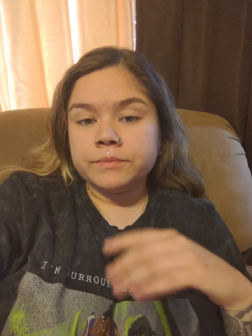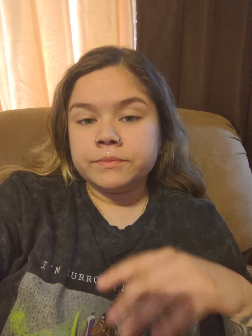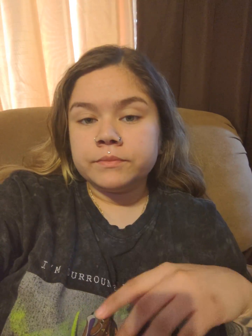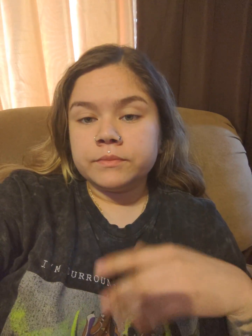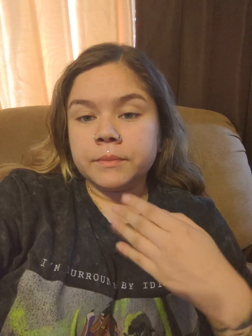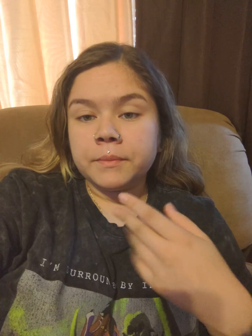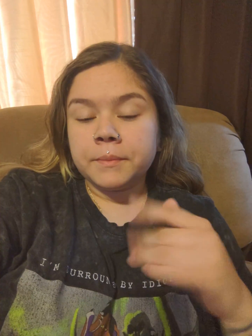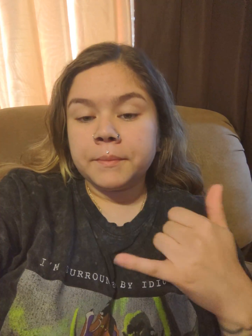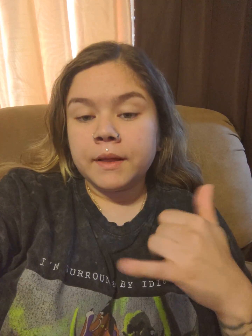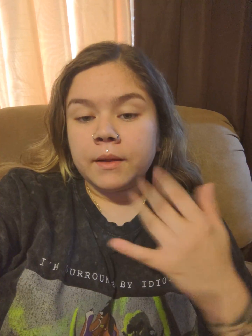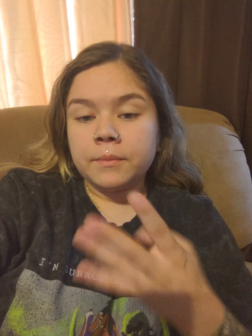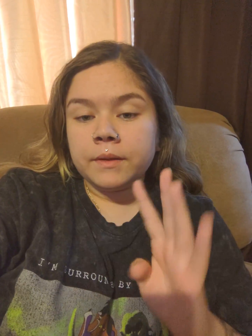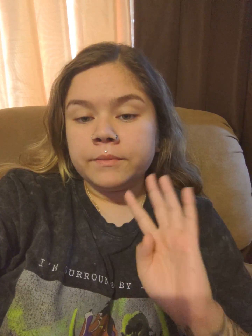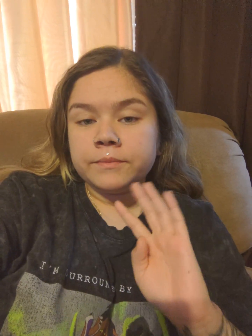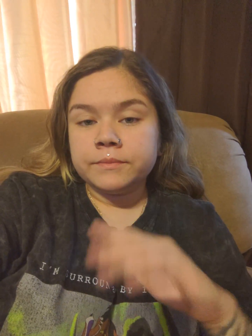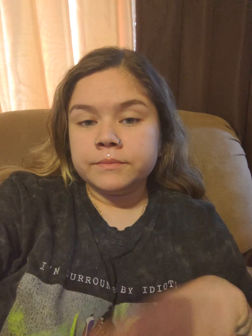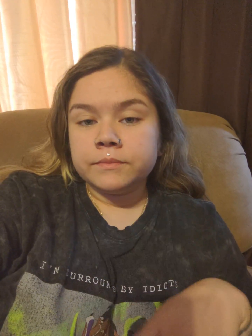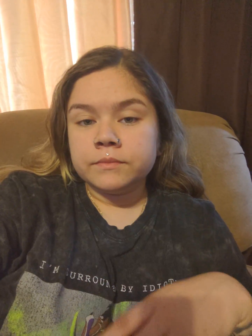playpen